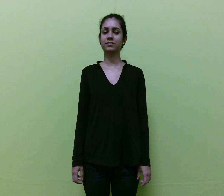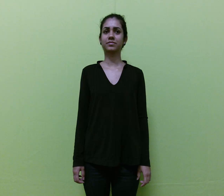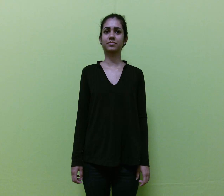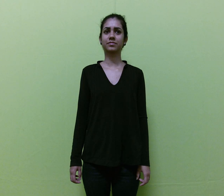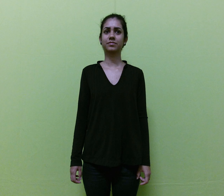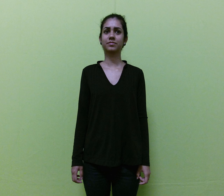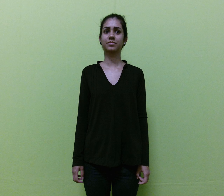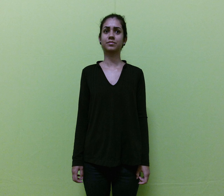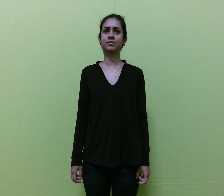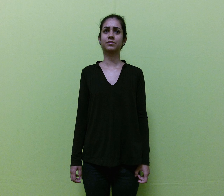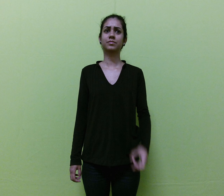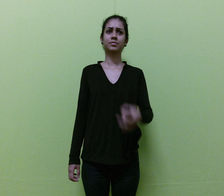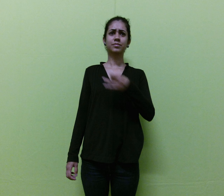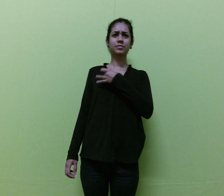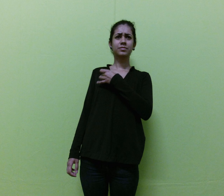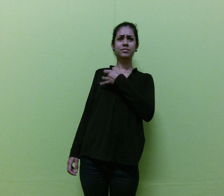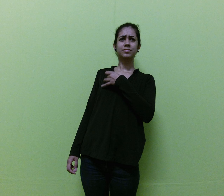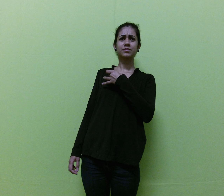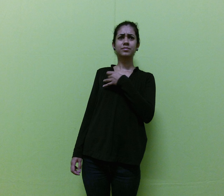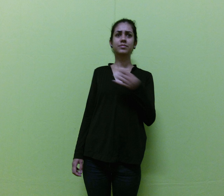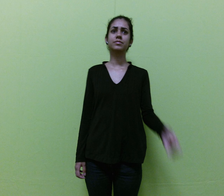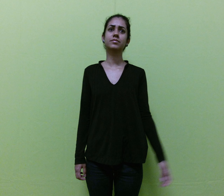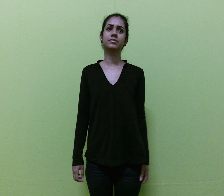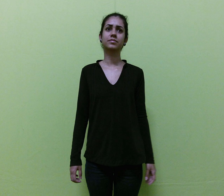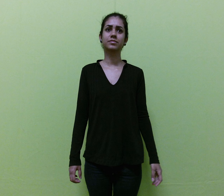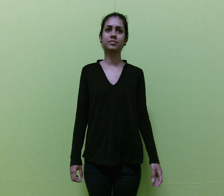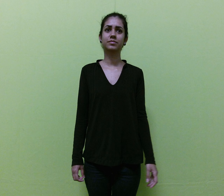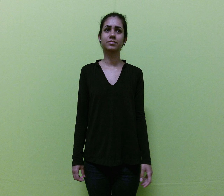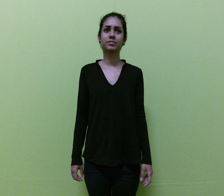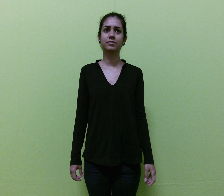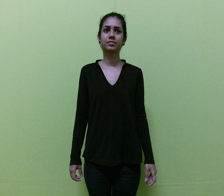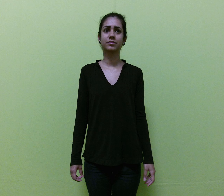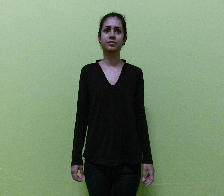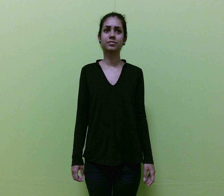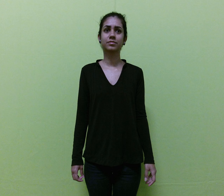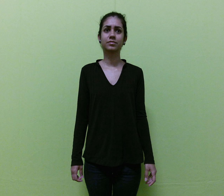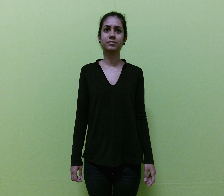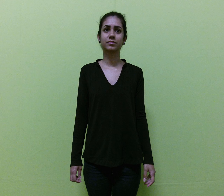medo